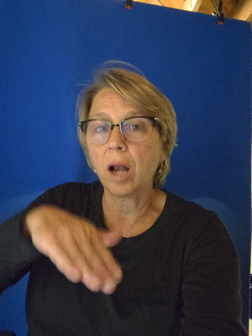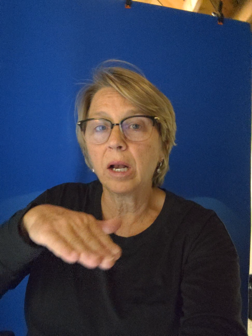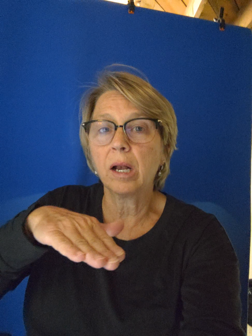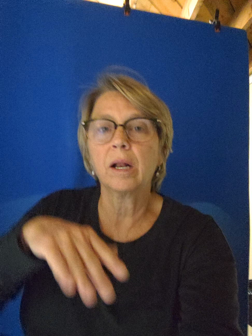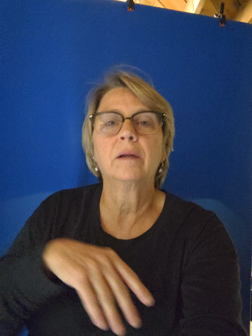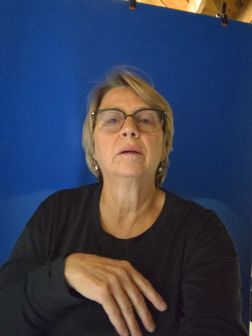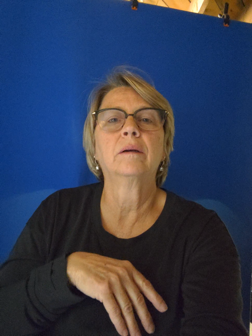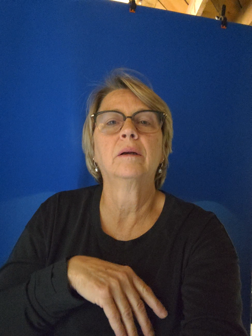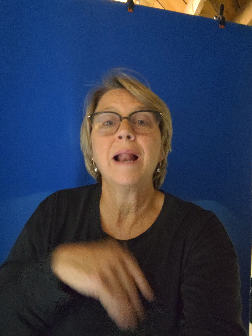on